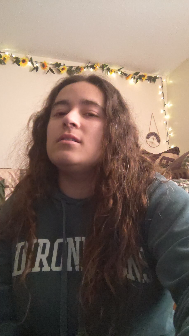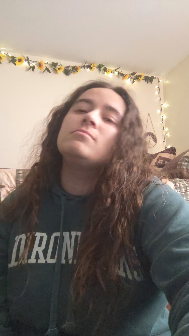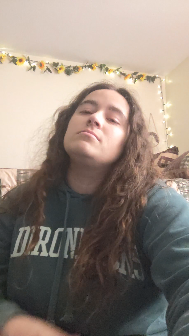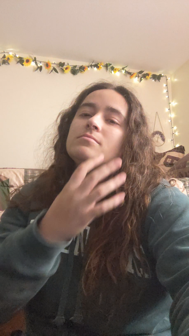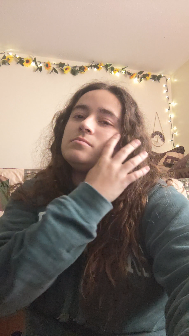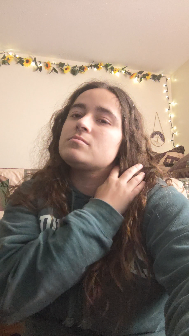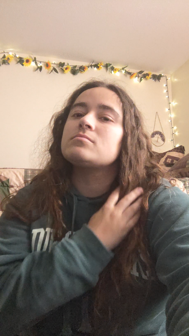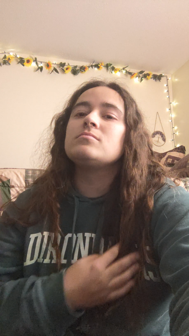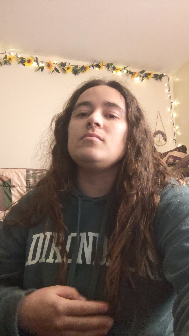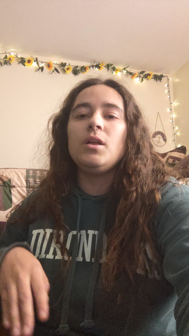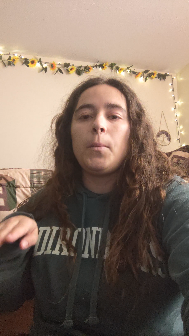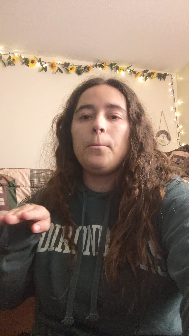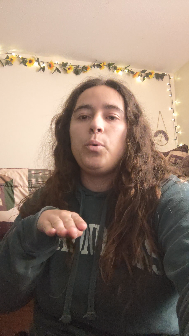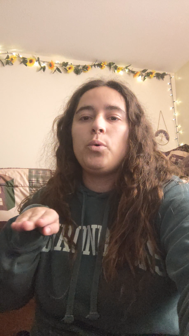boots